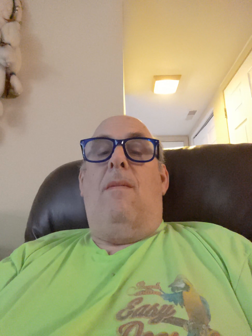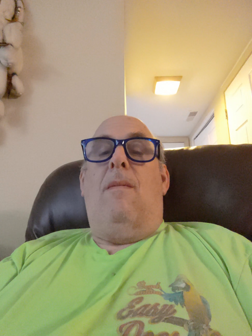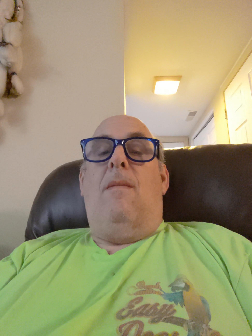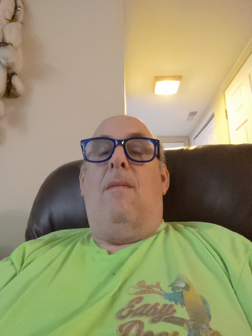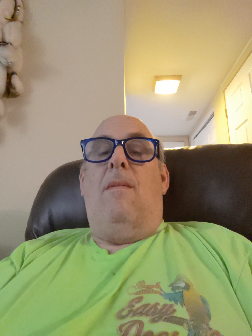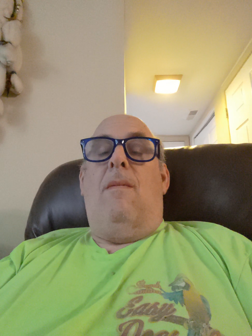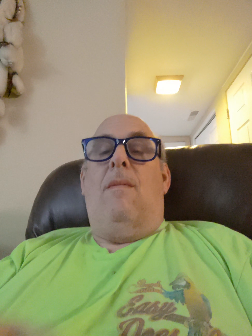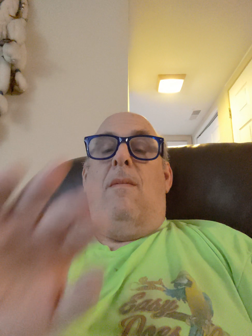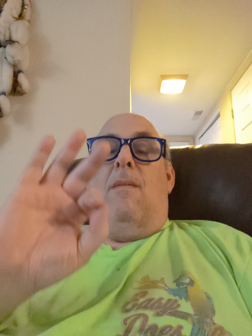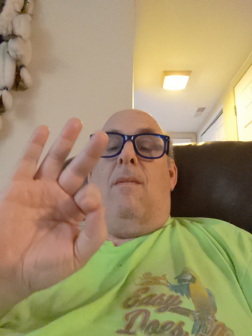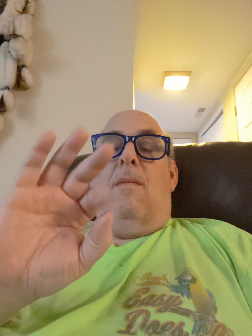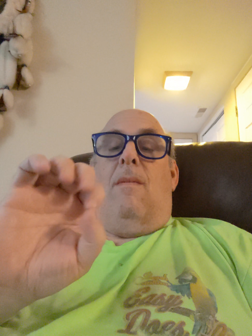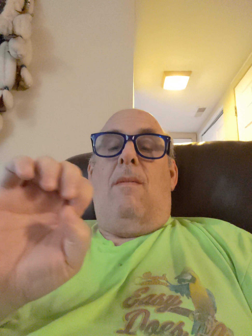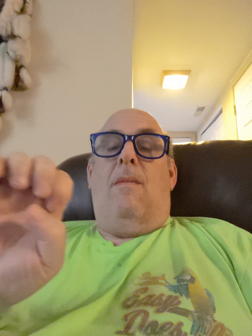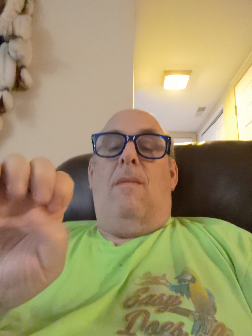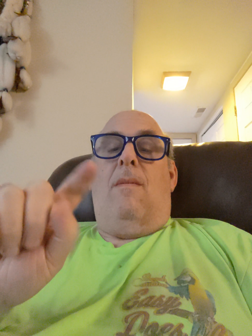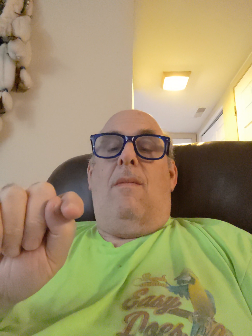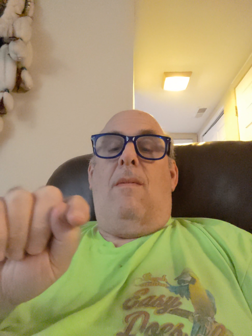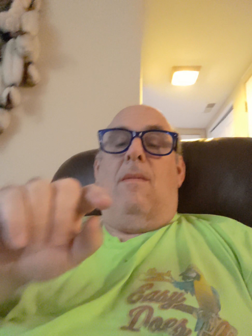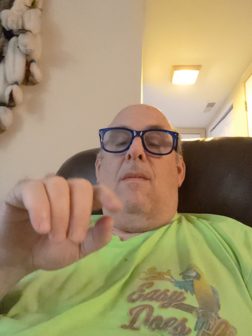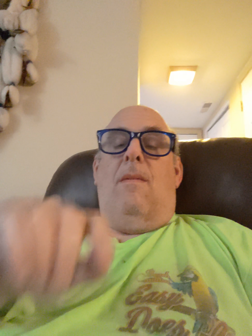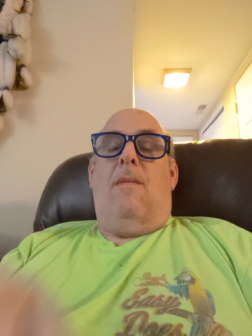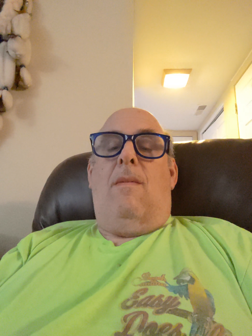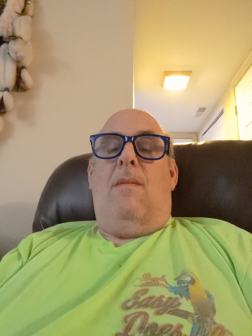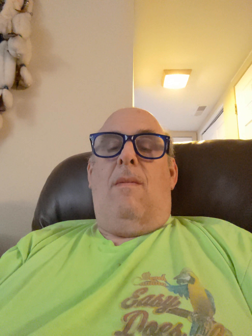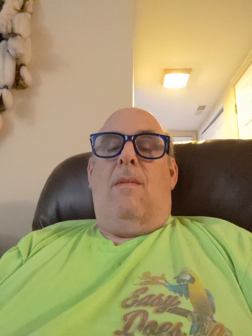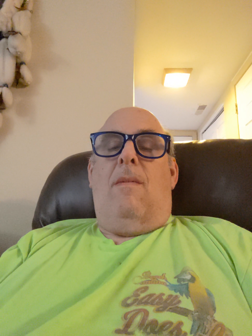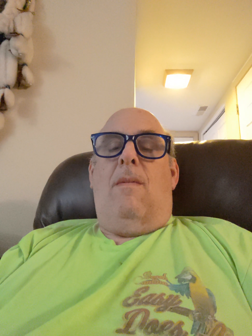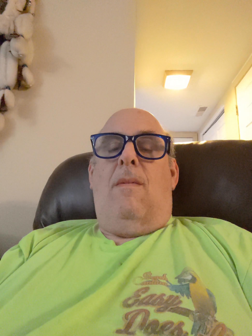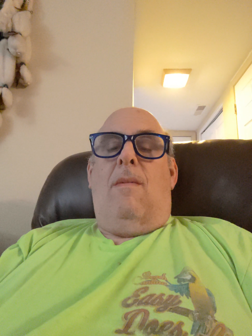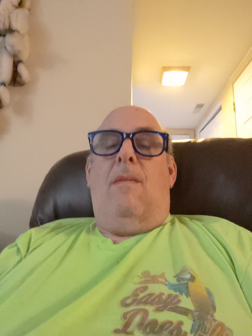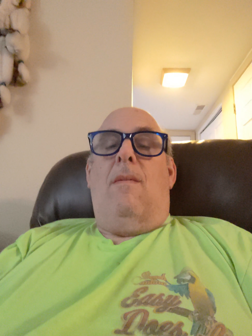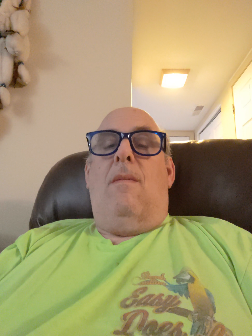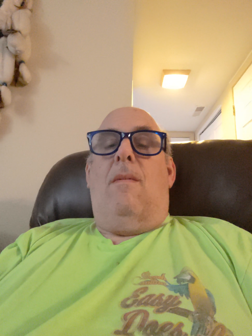feet